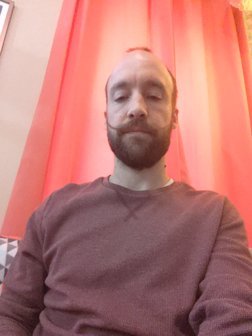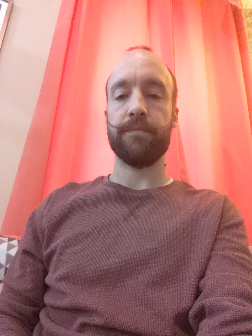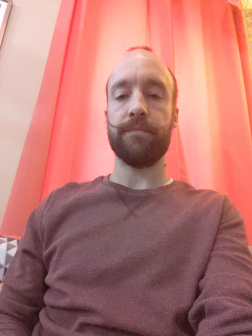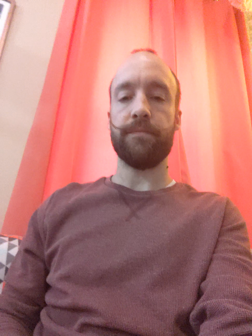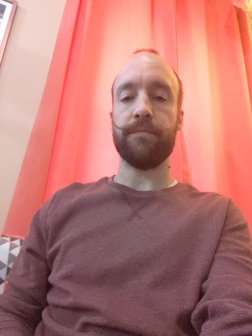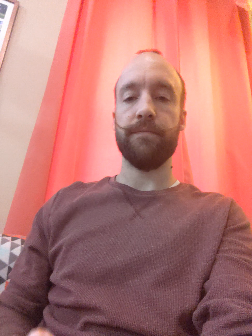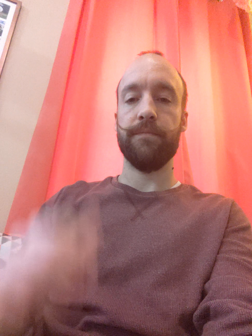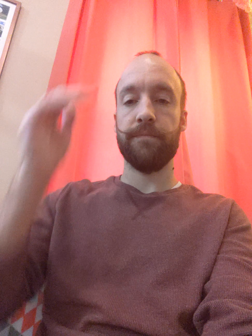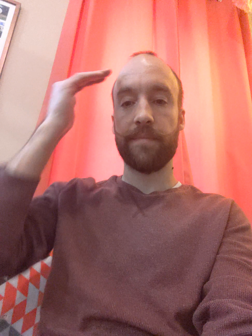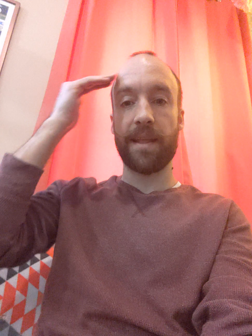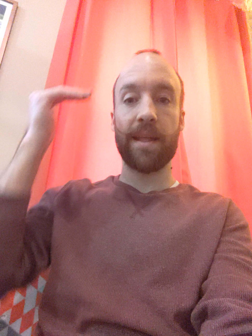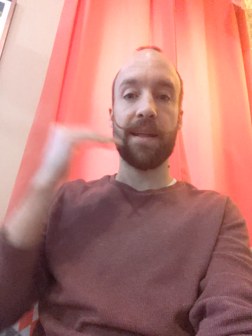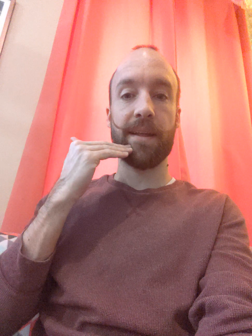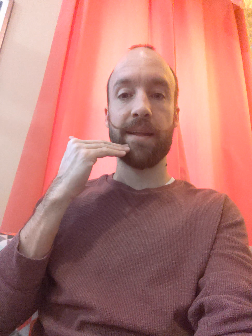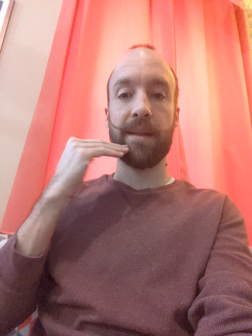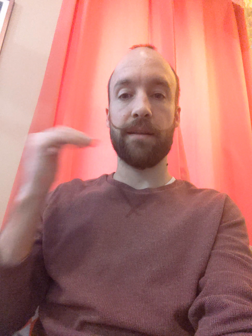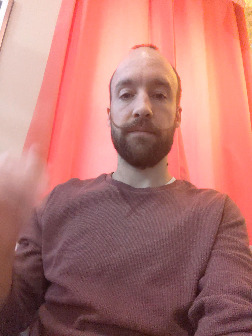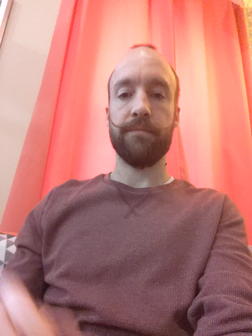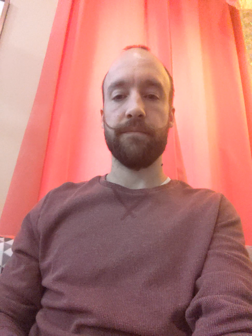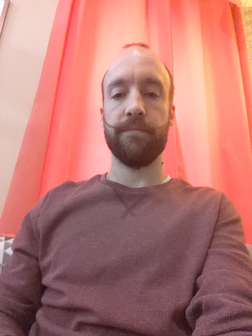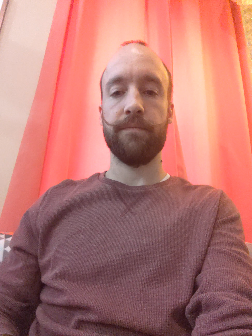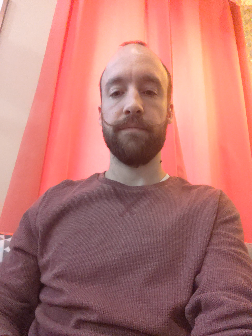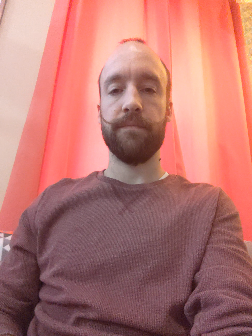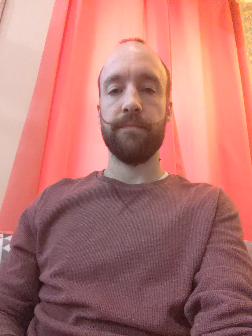head